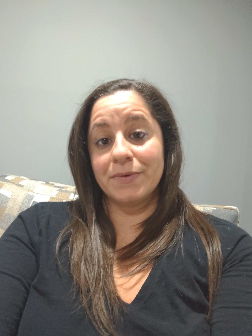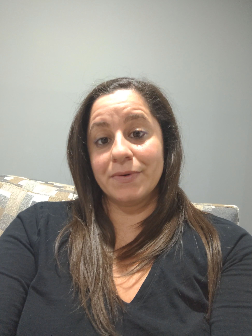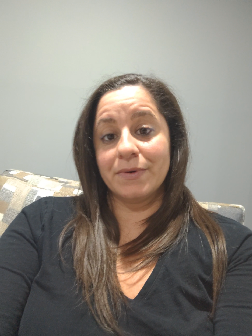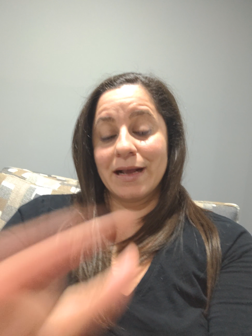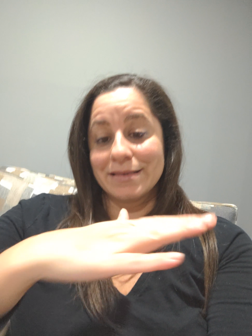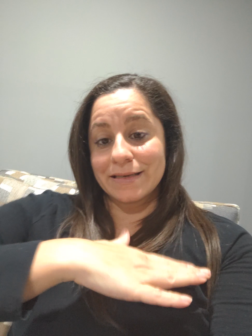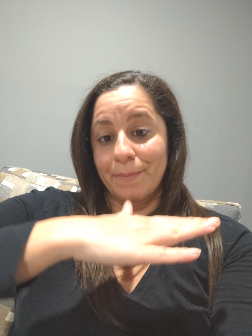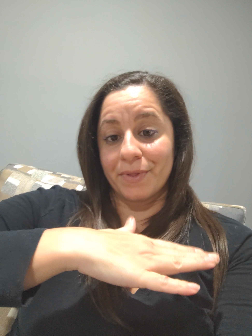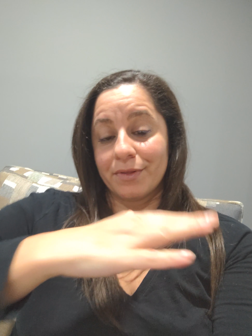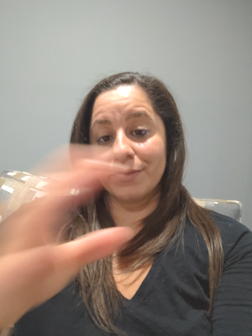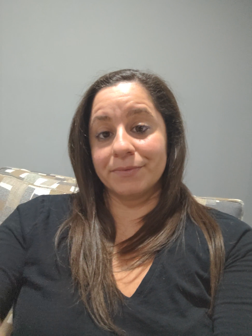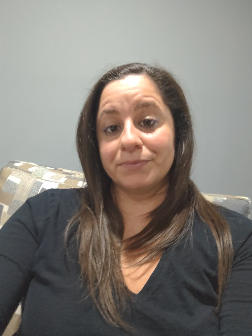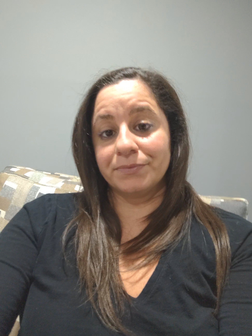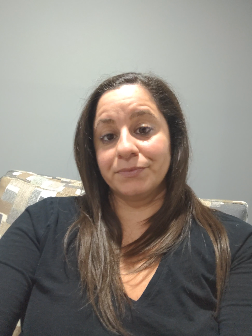table